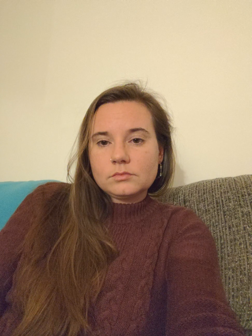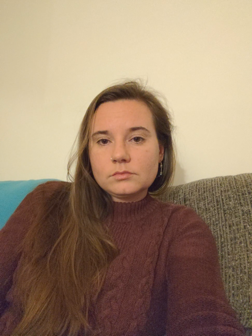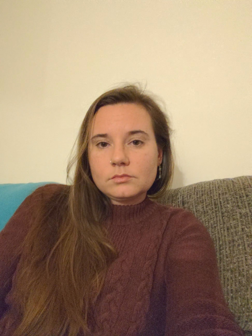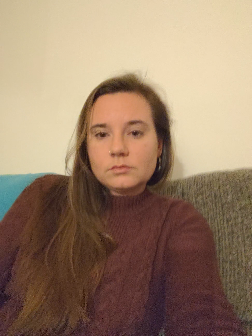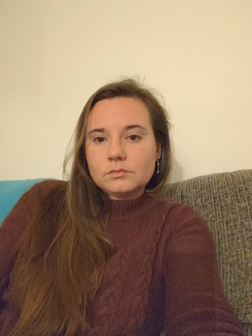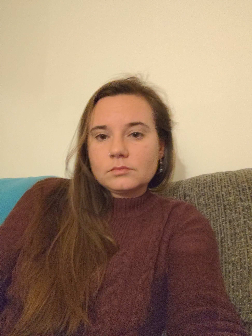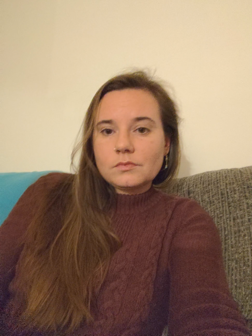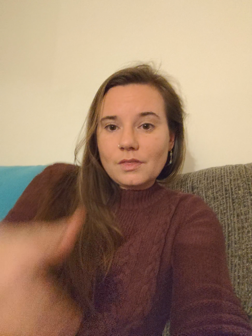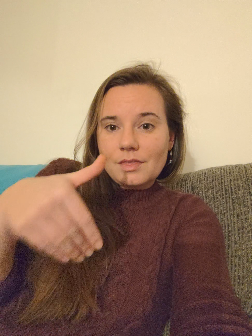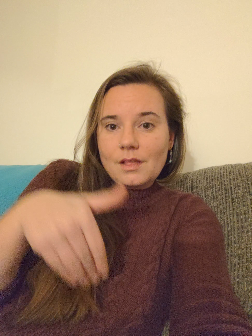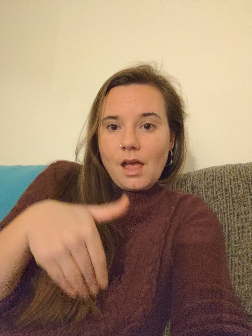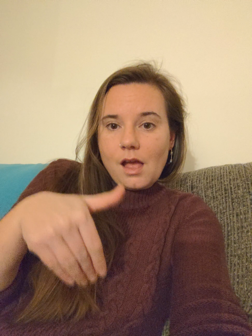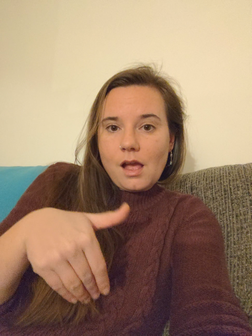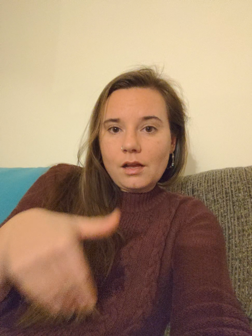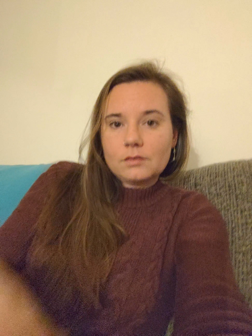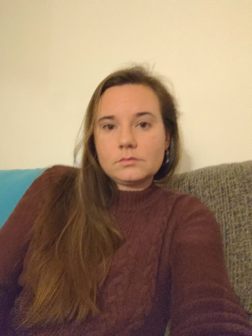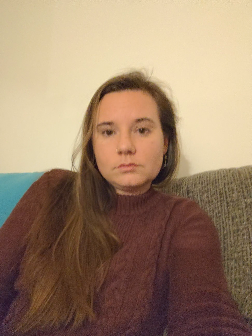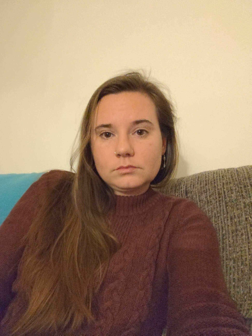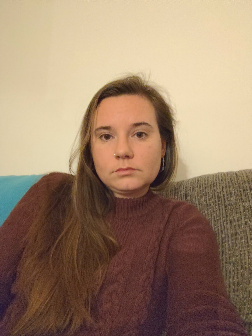night